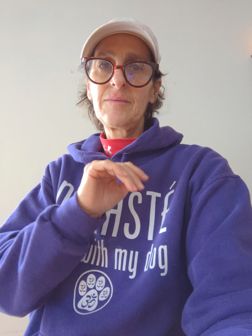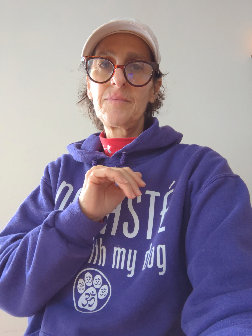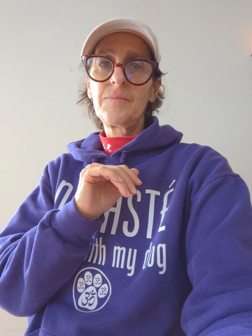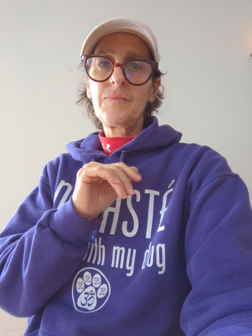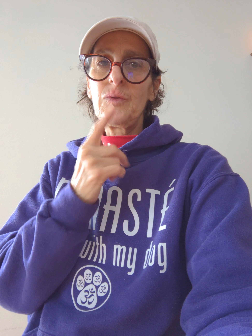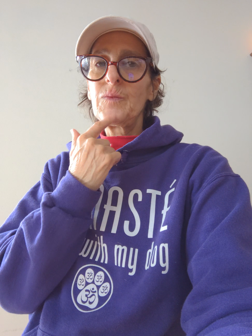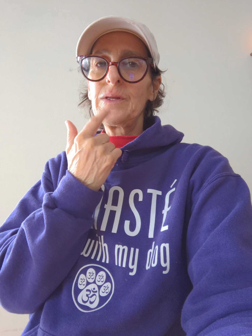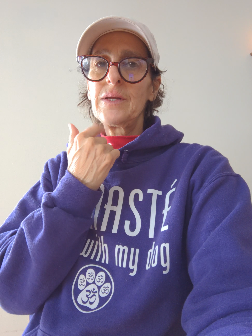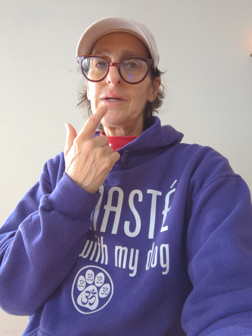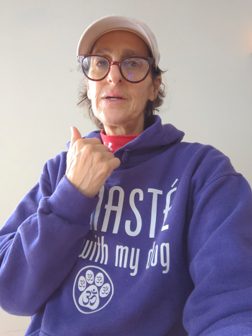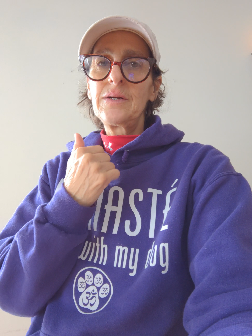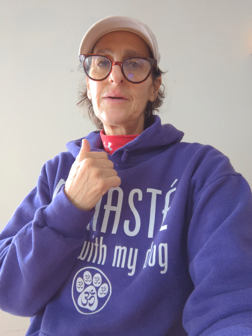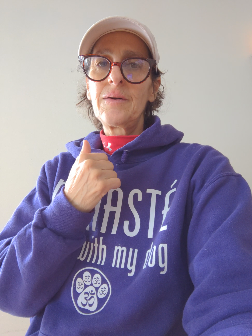red